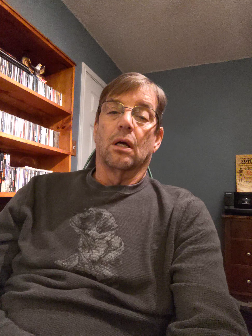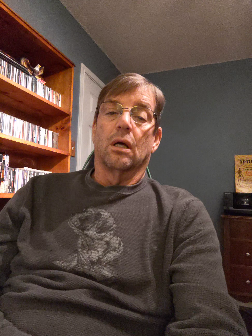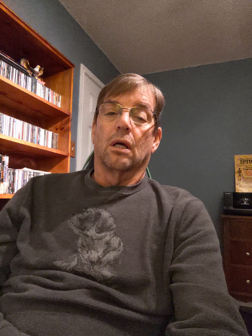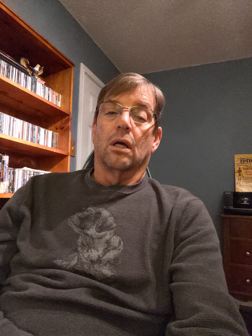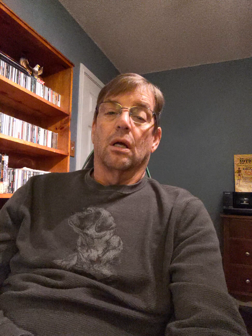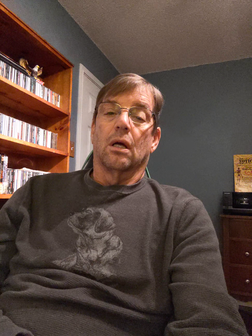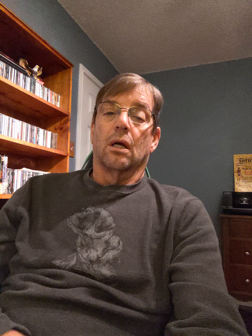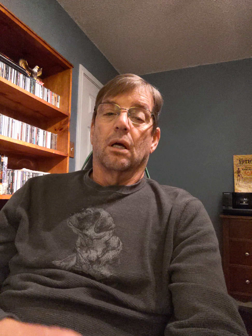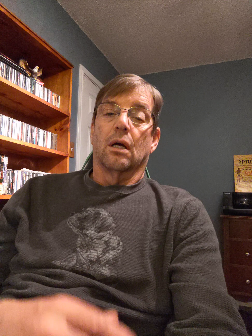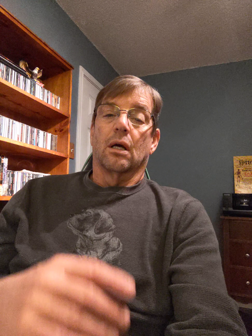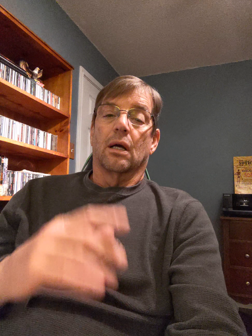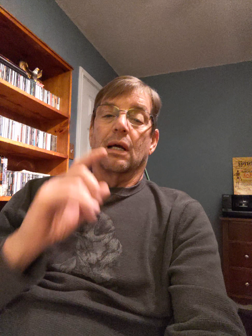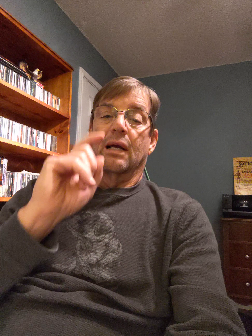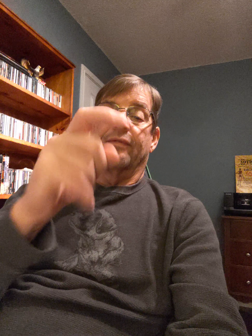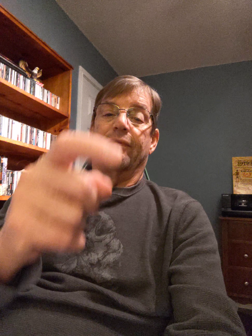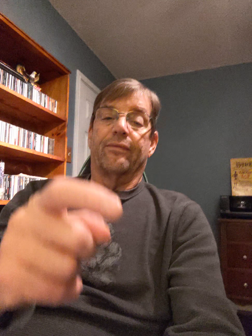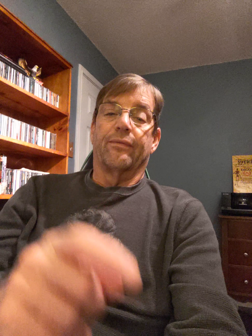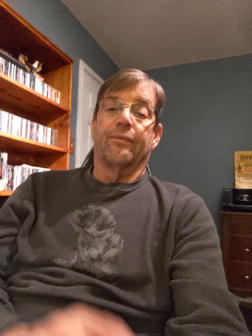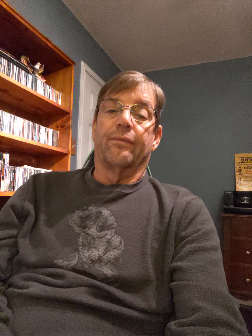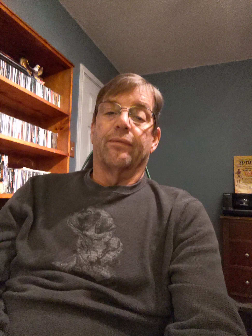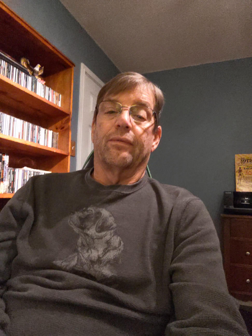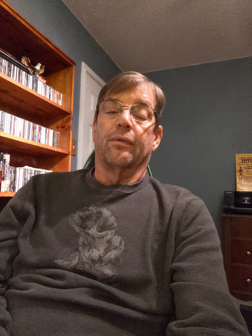gift